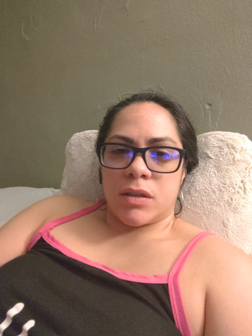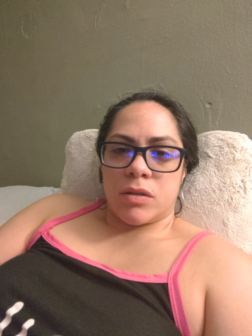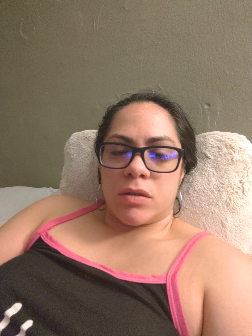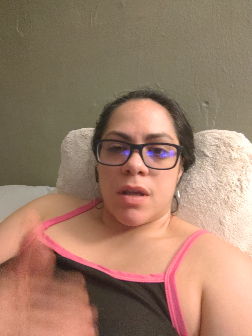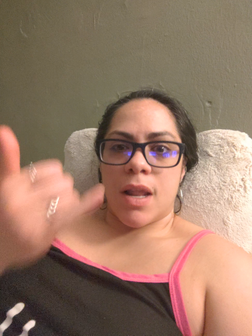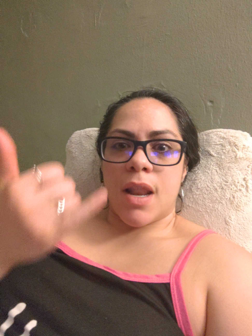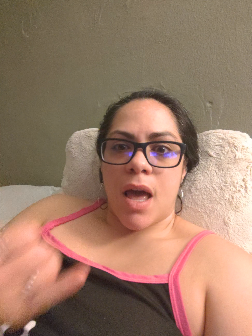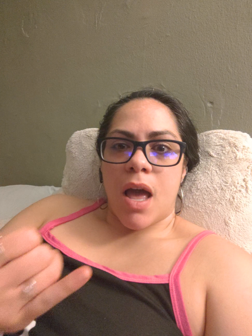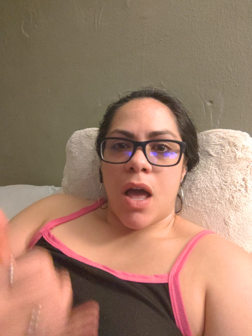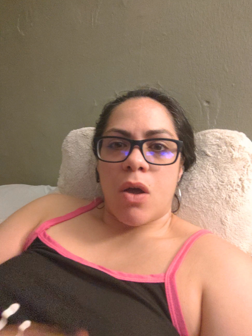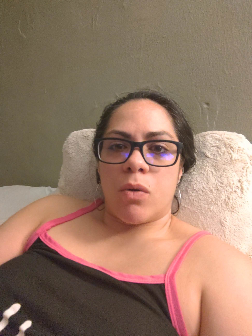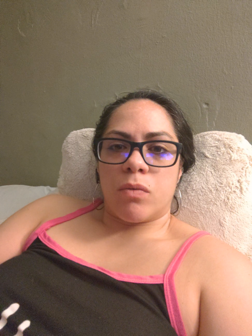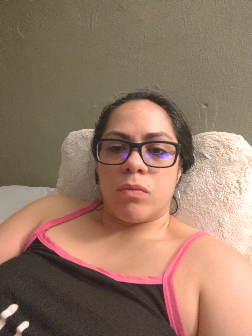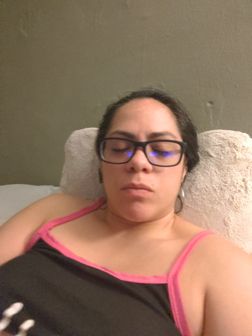now